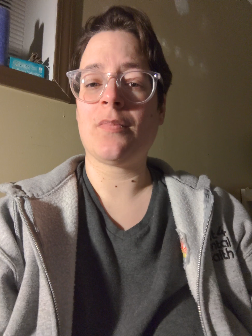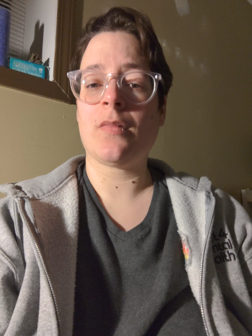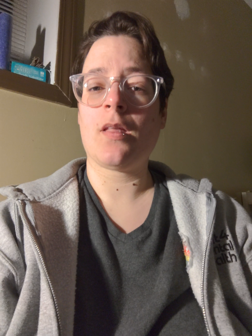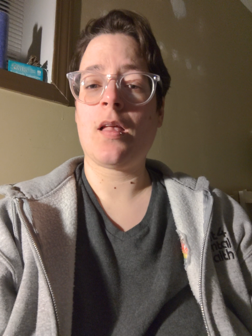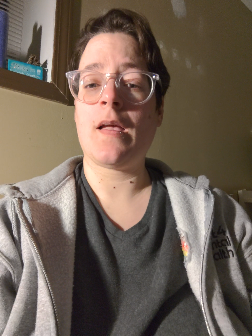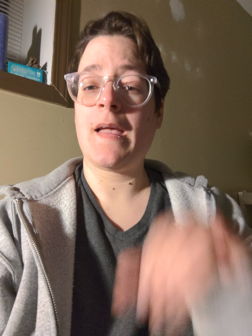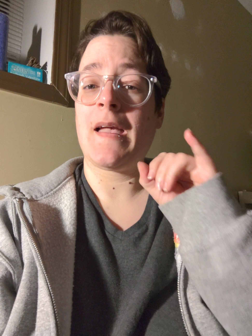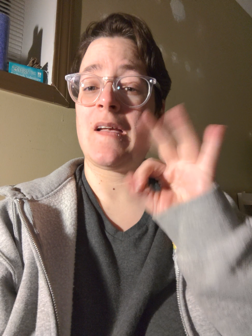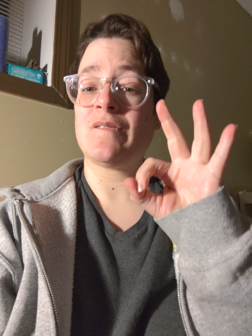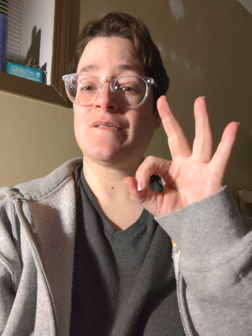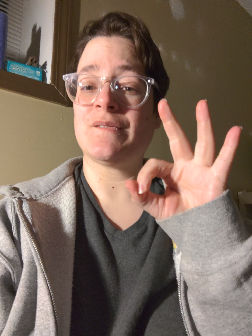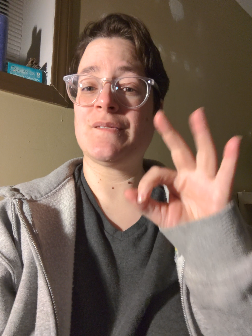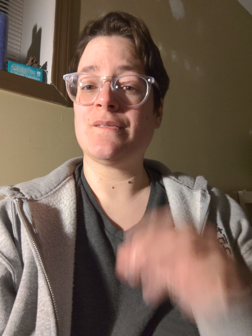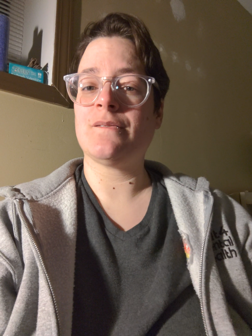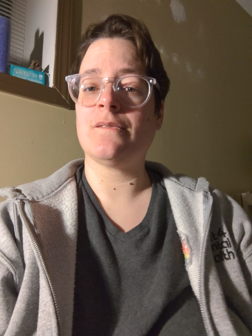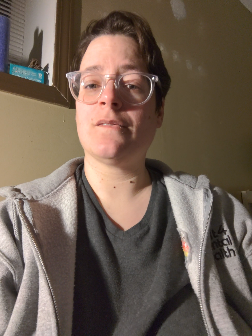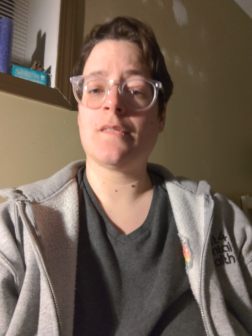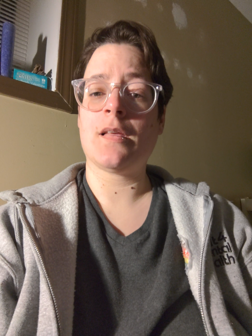if